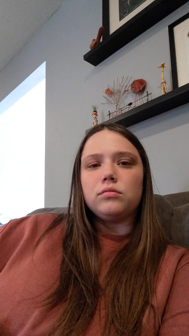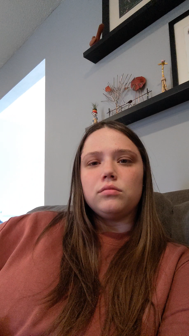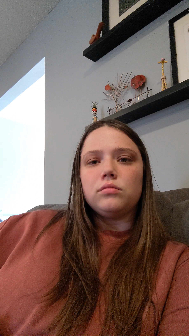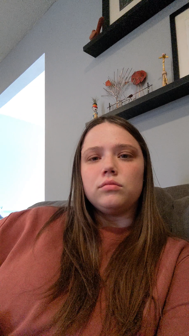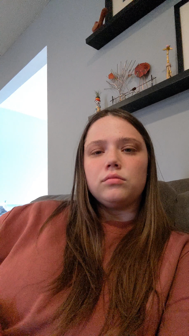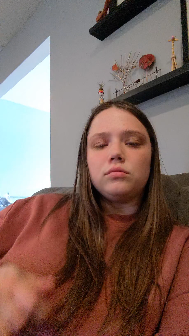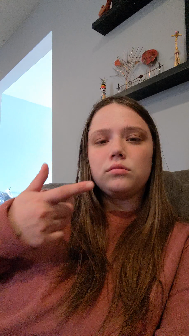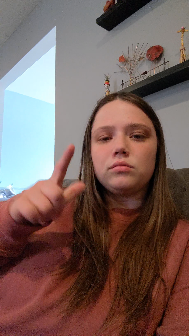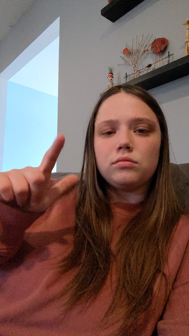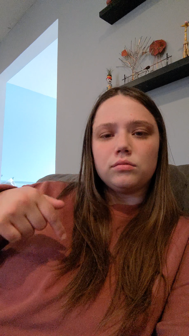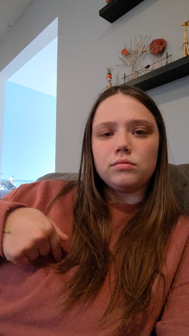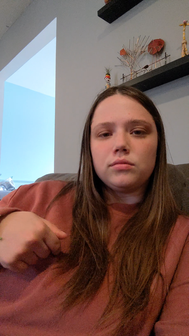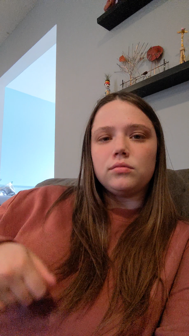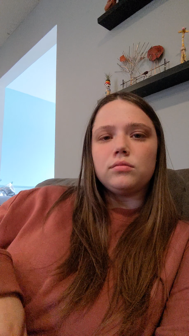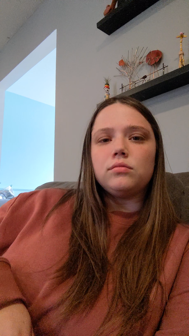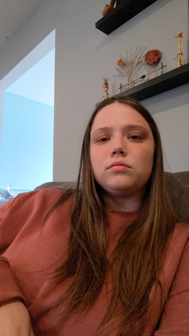let me